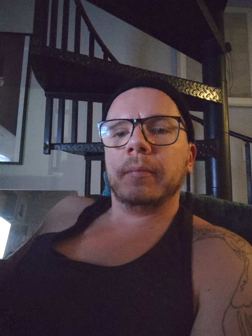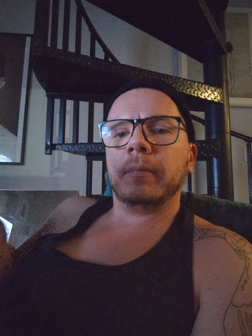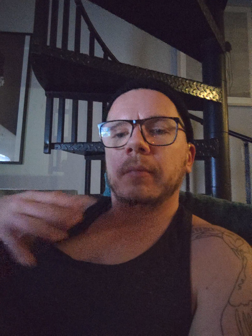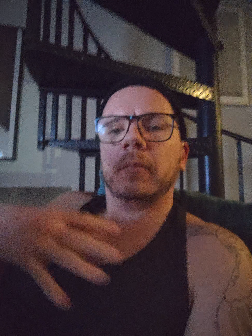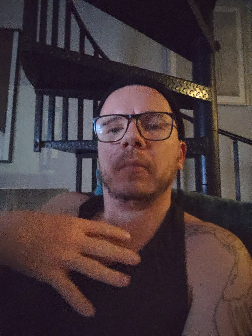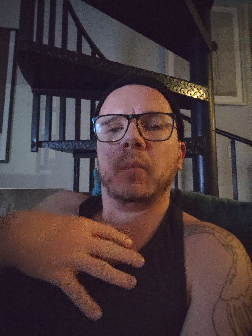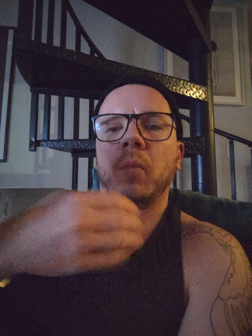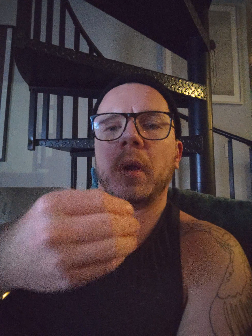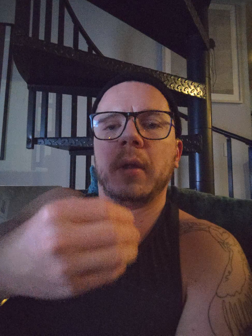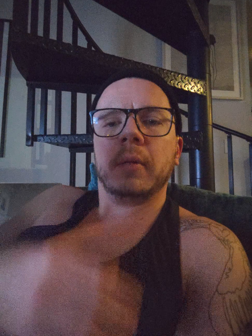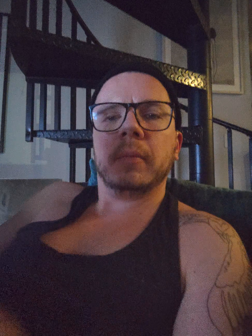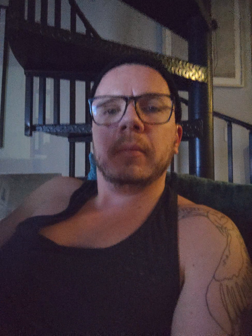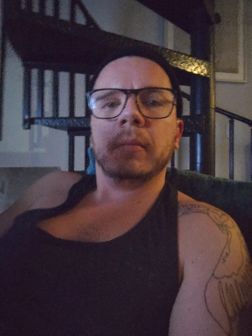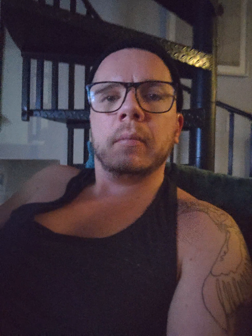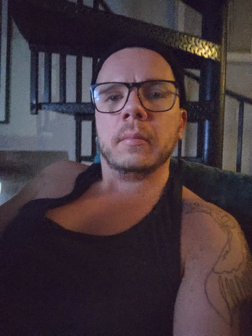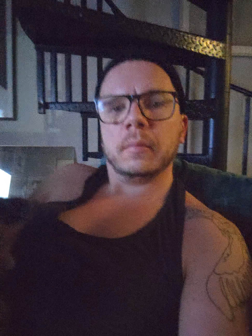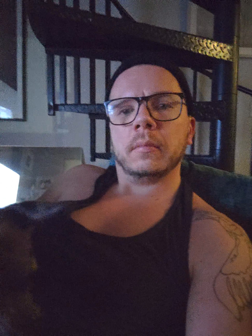white